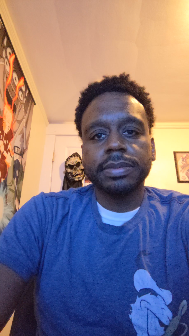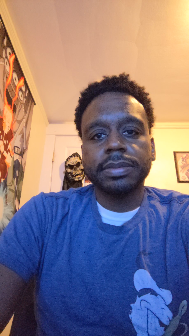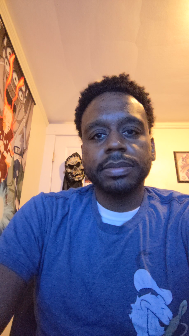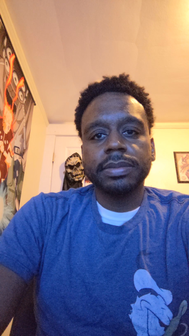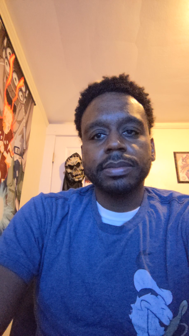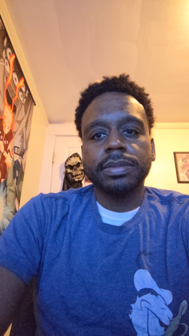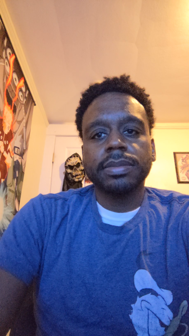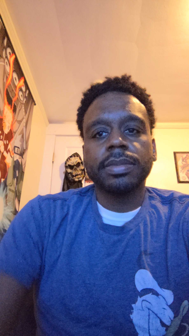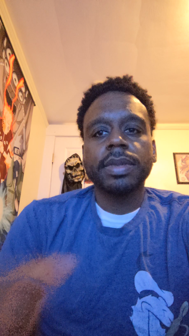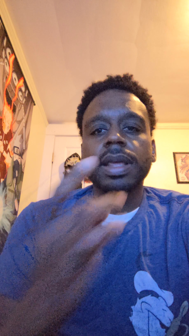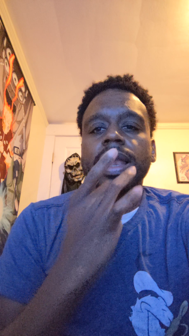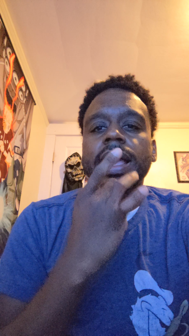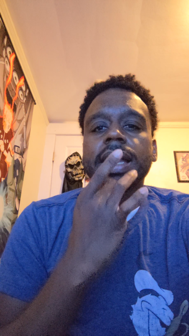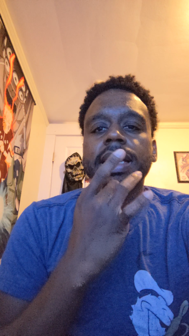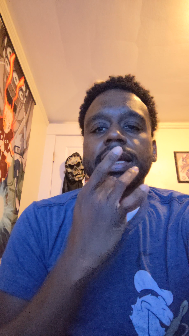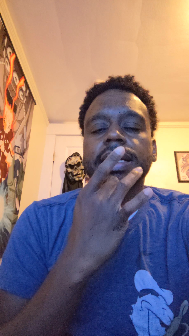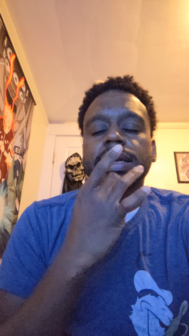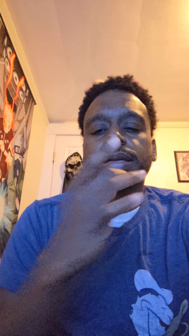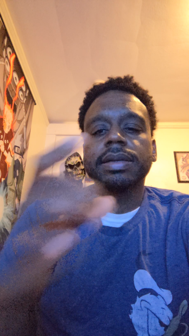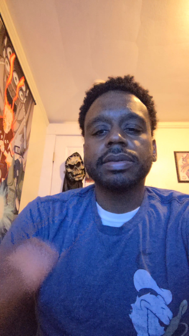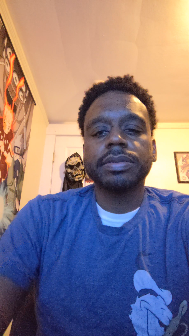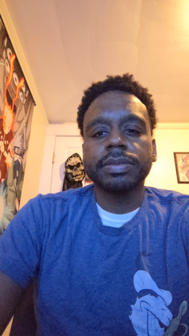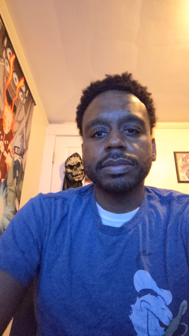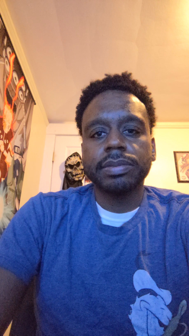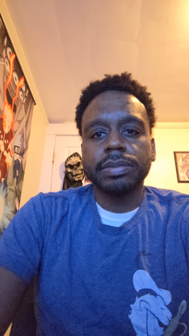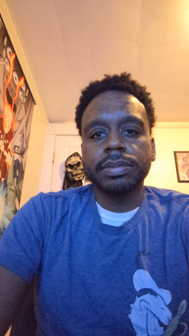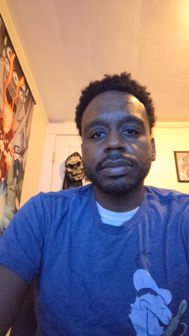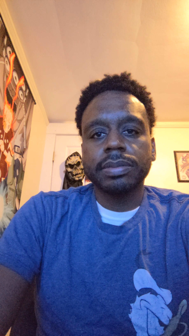light bulb